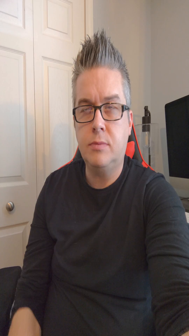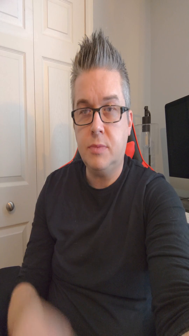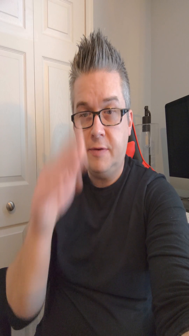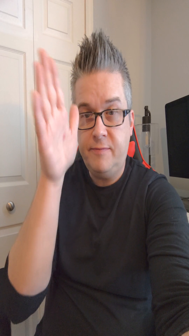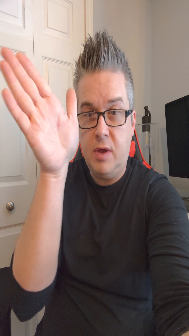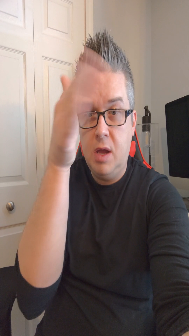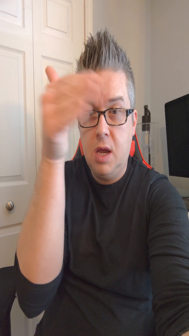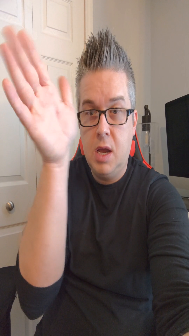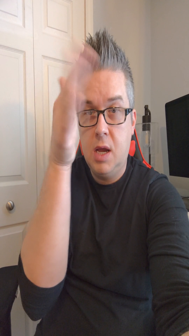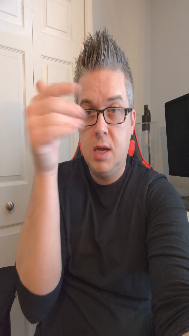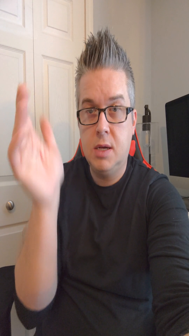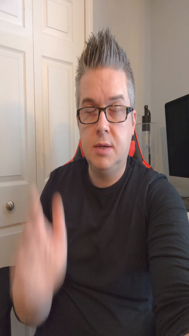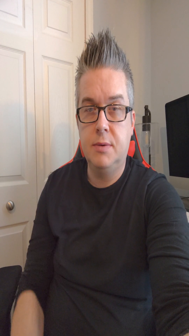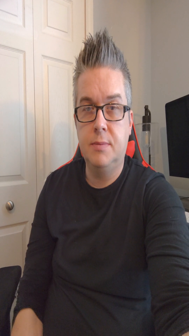flag